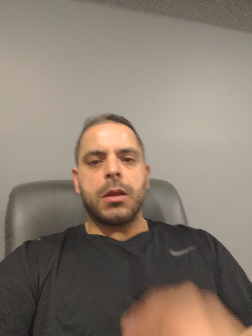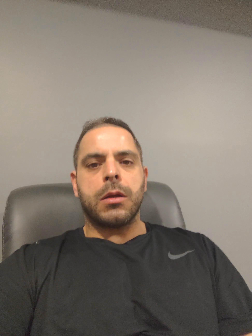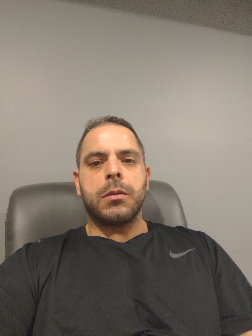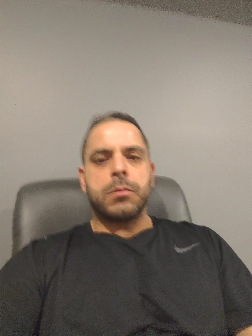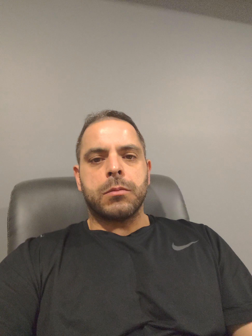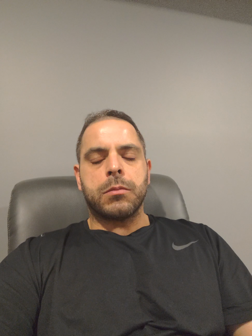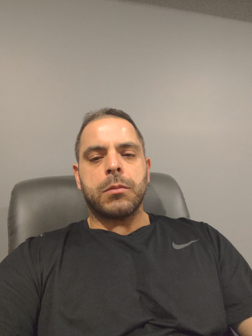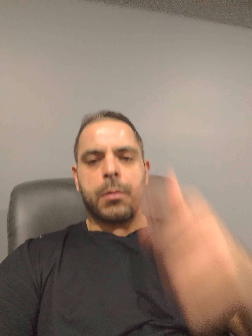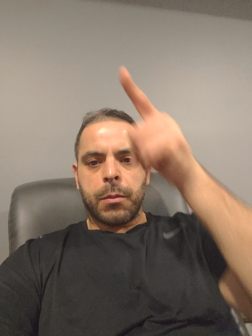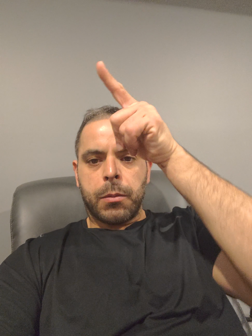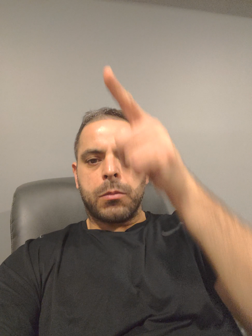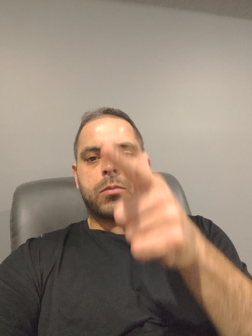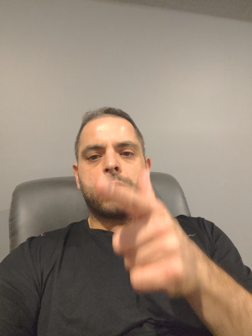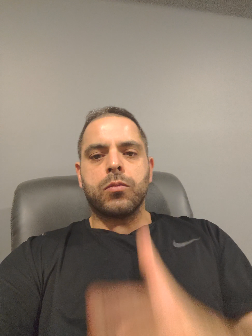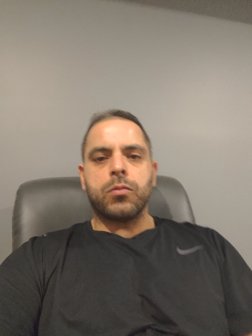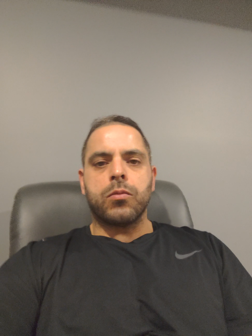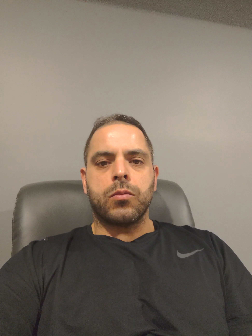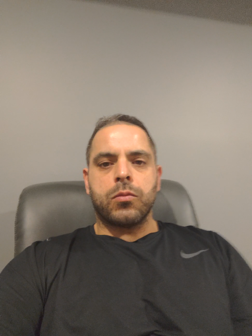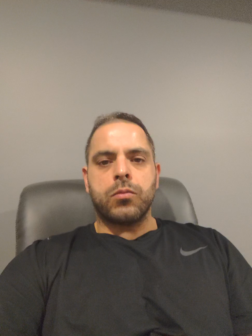brother